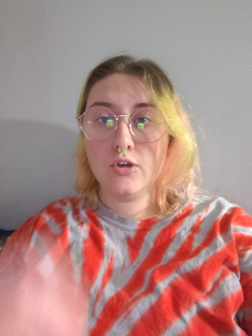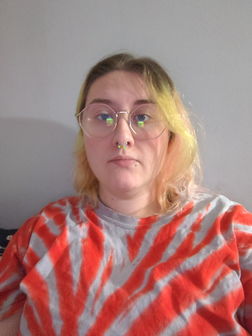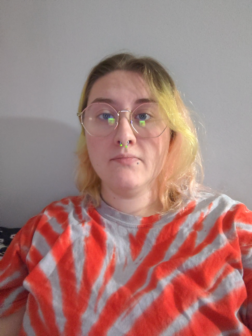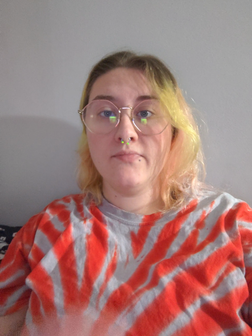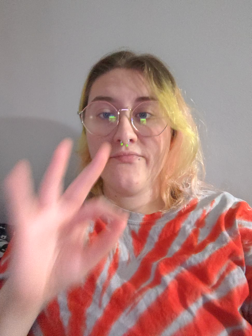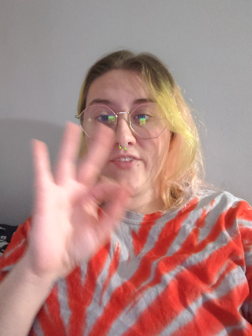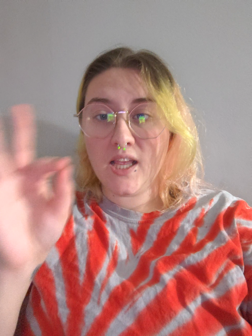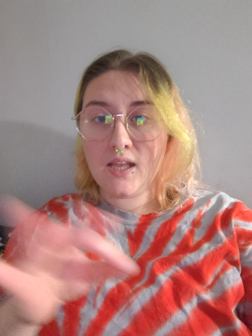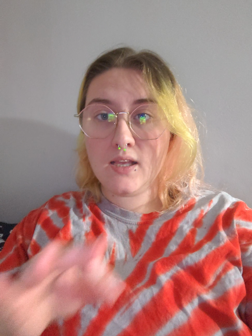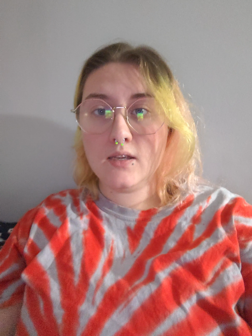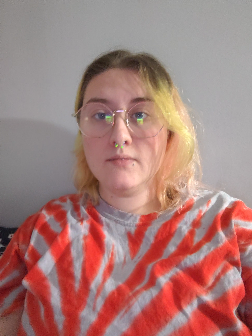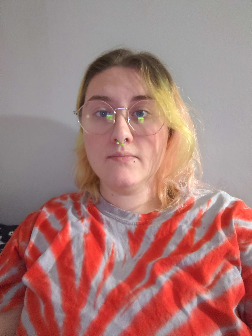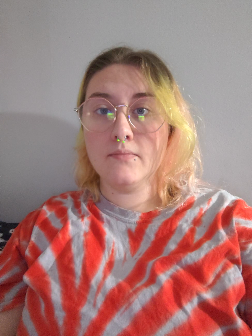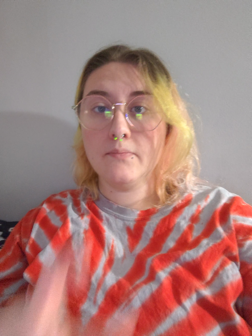feet